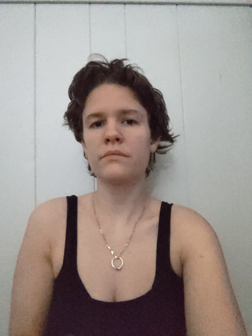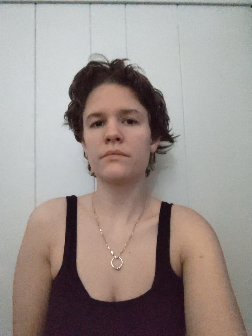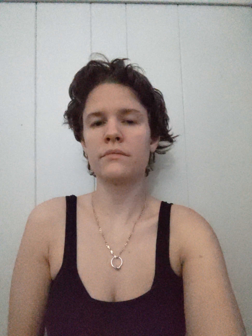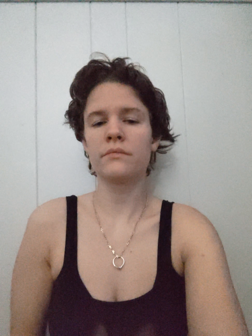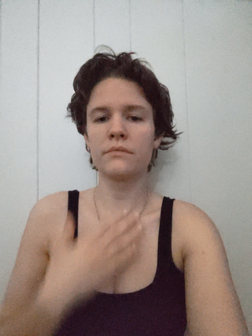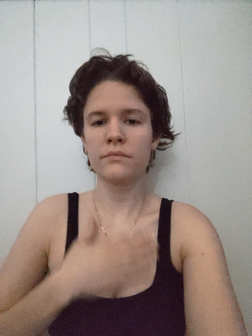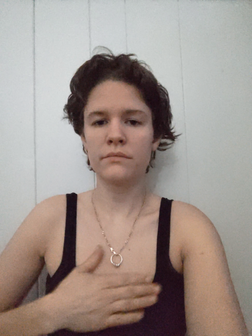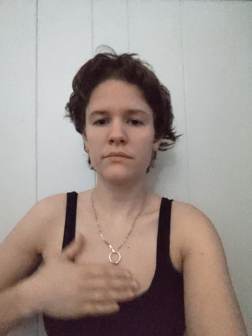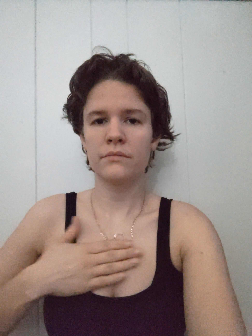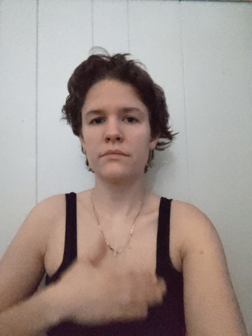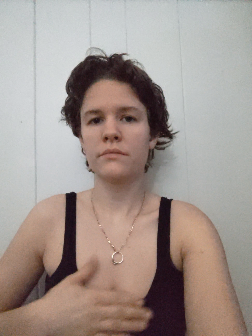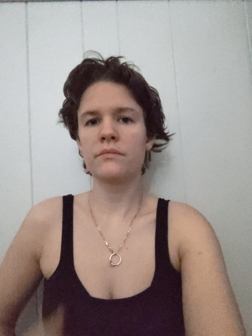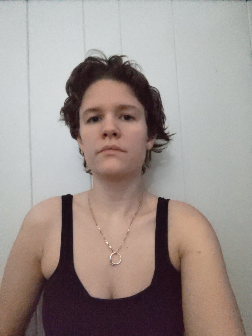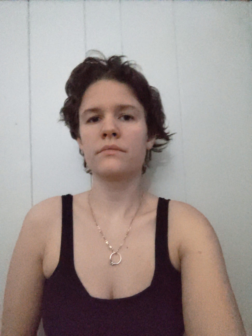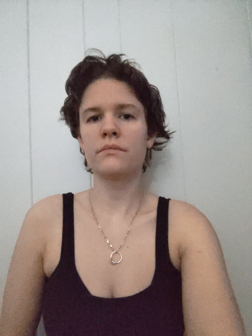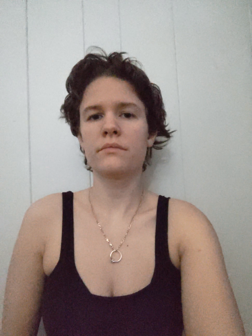please